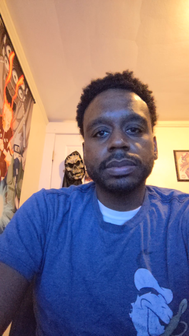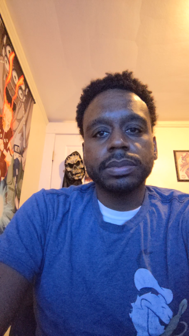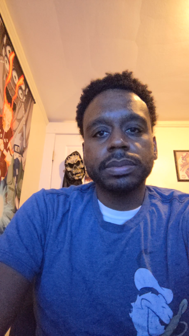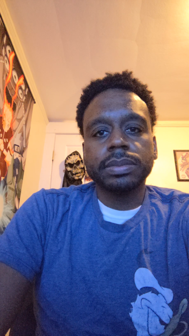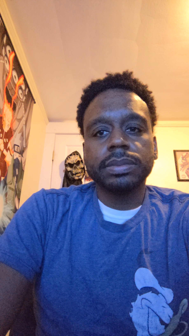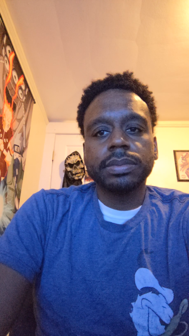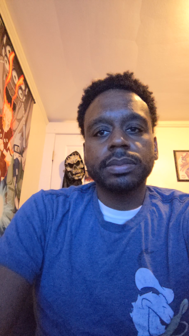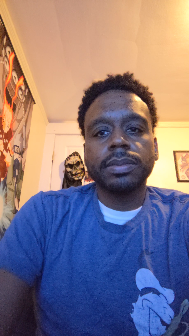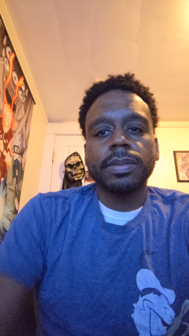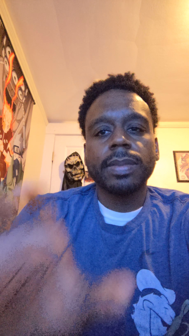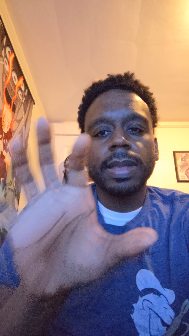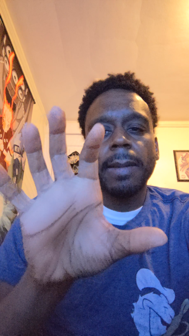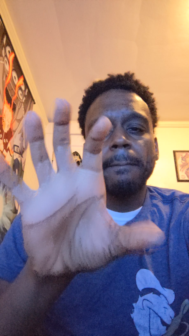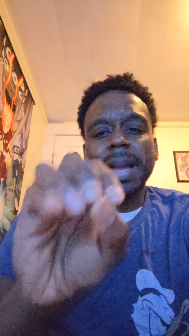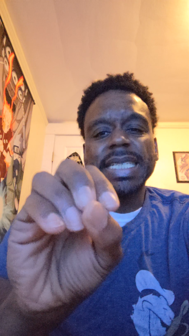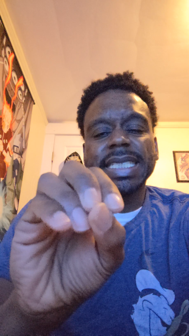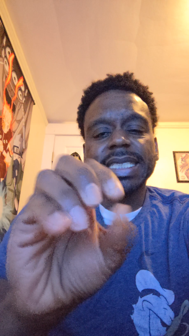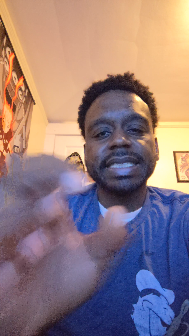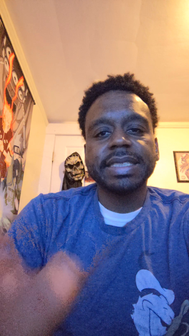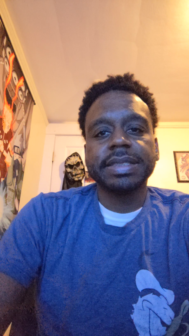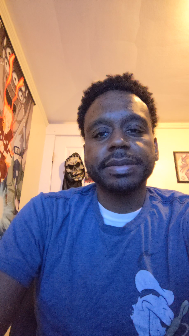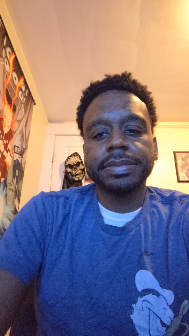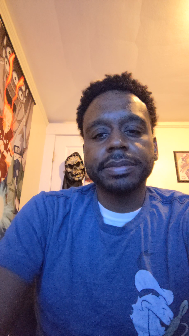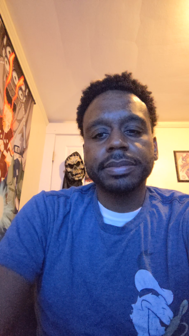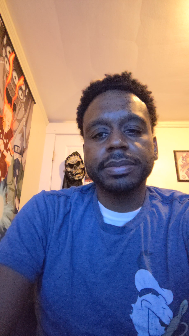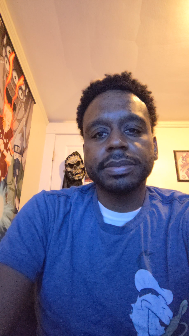bite